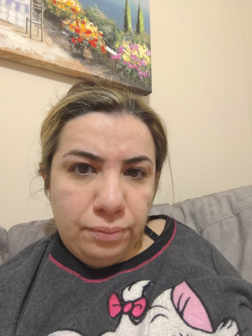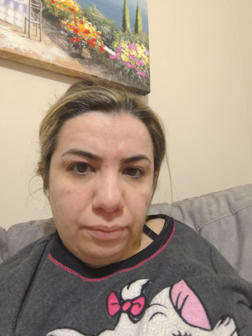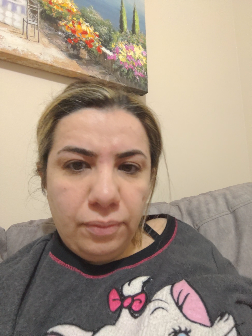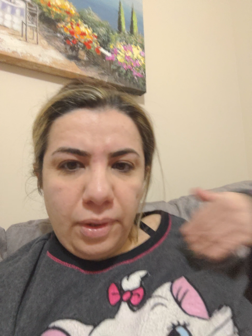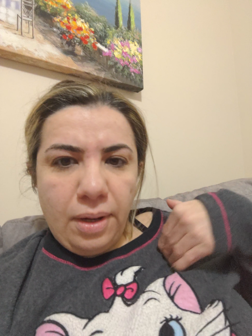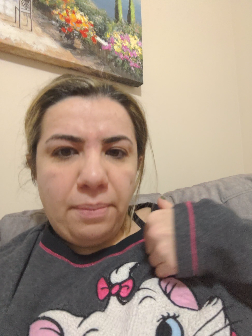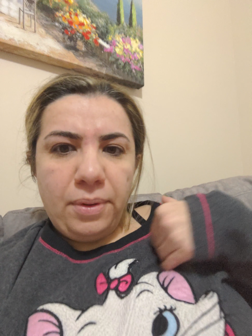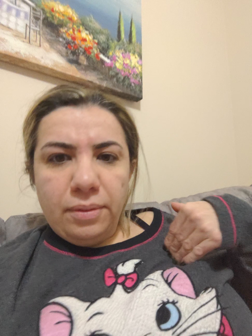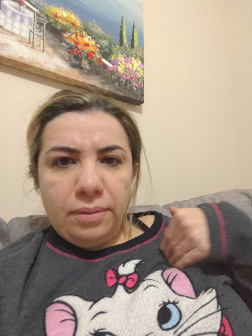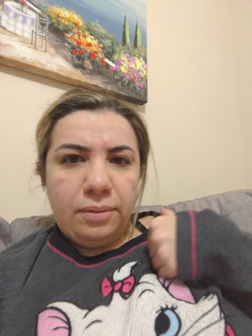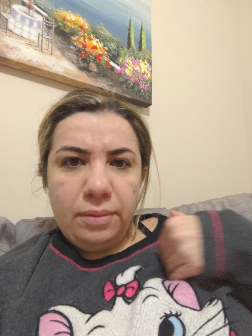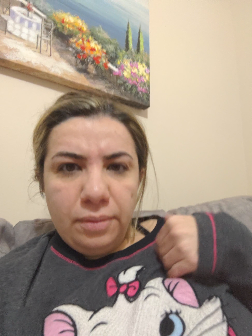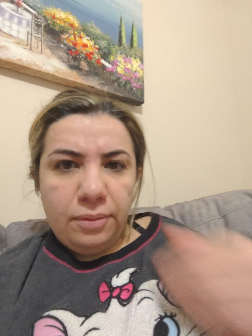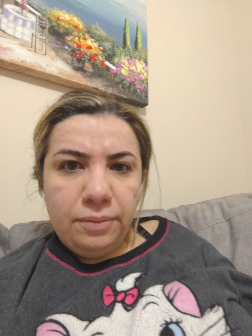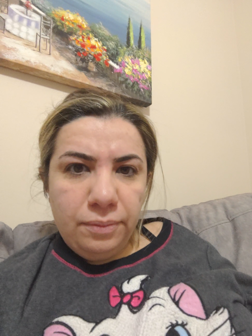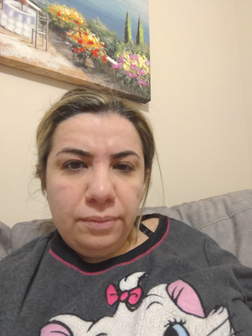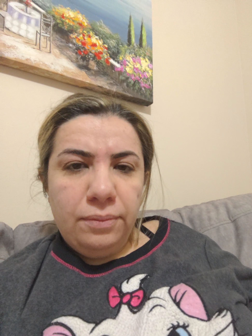animal